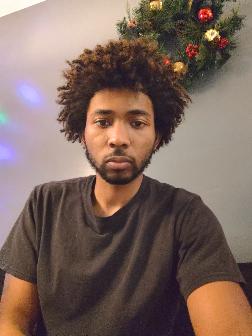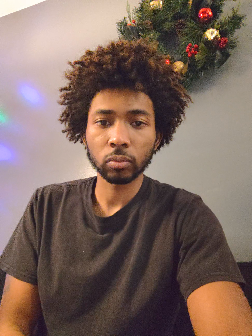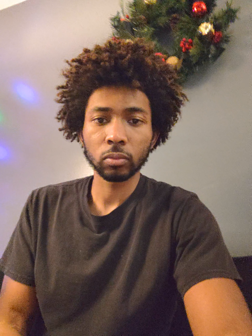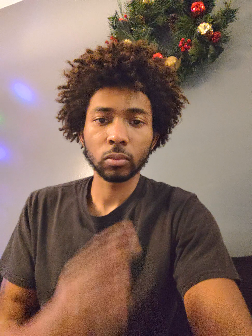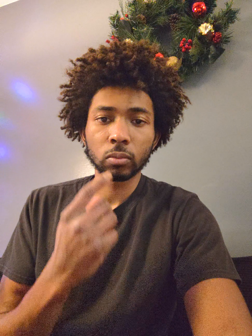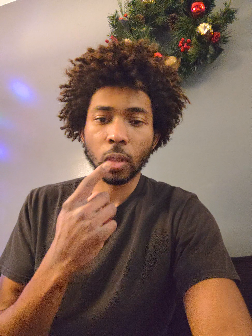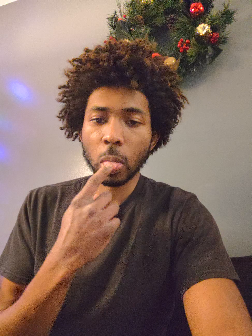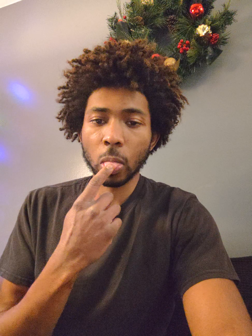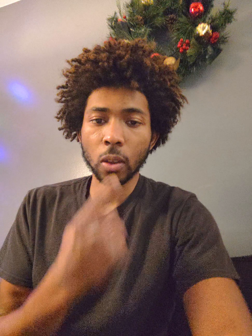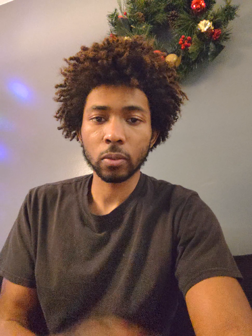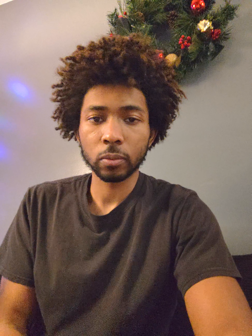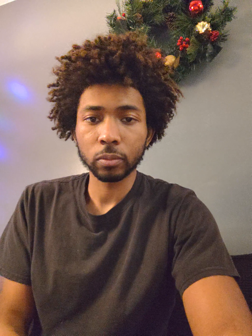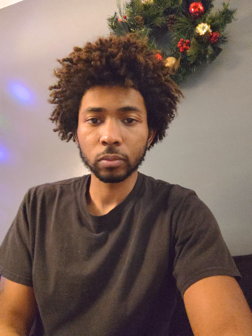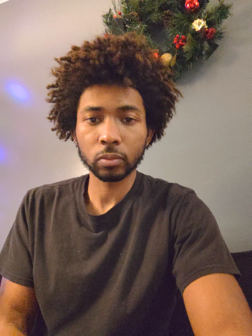tongue